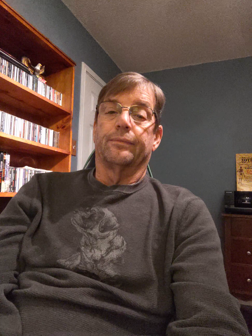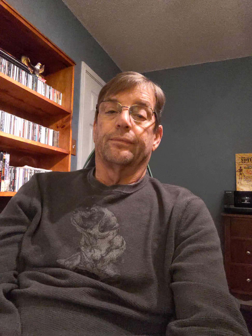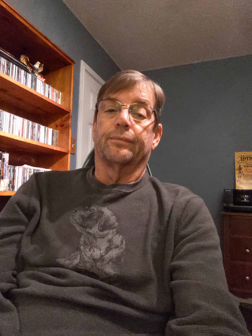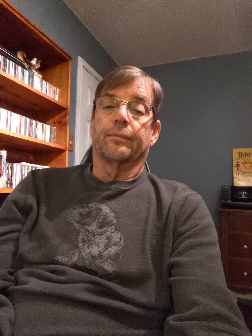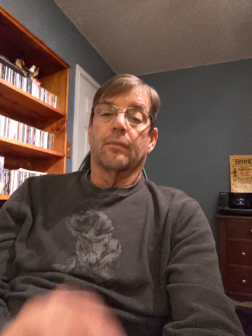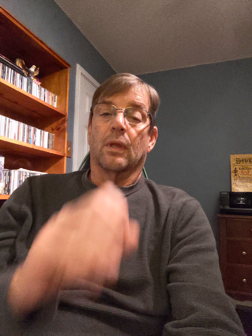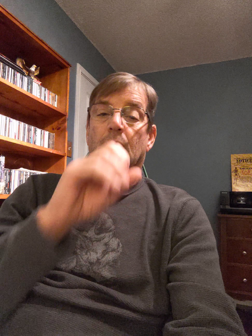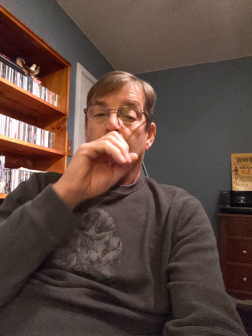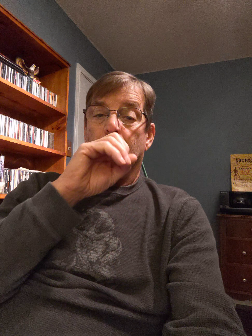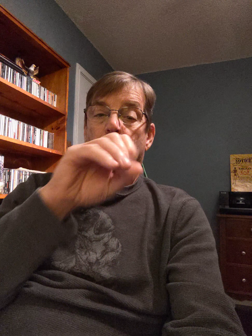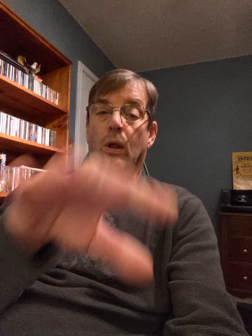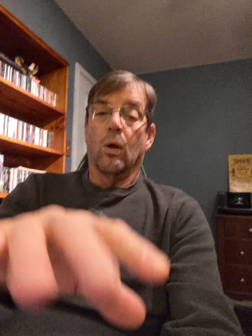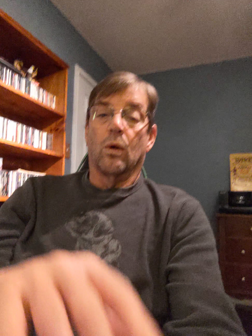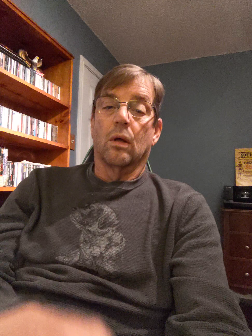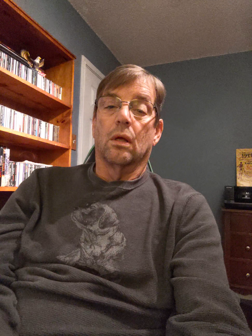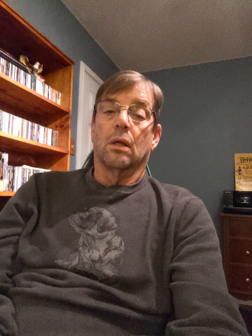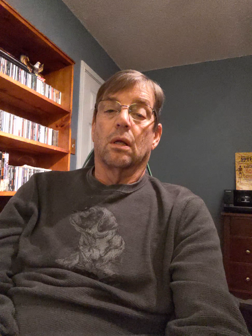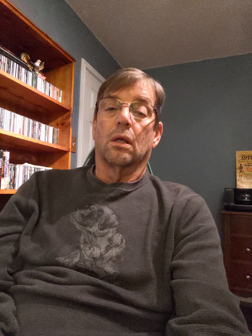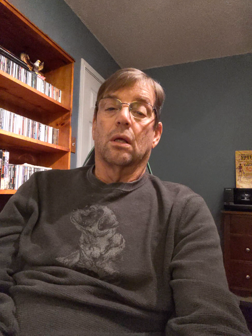blow